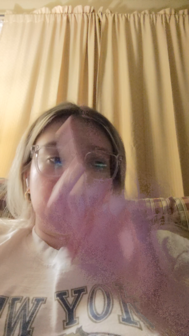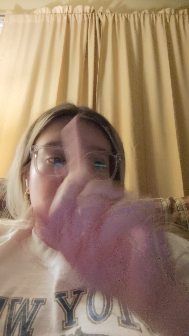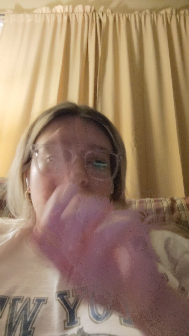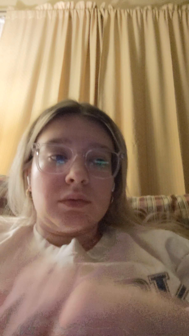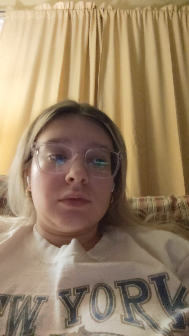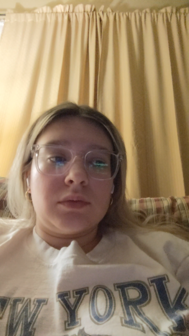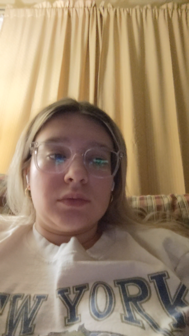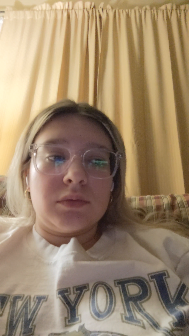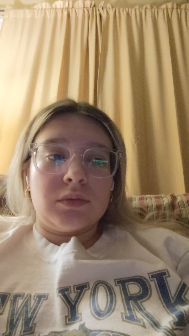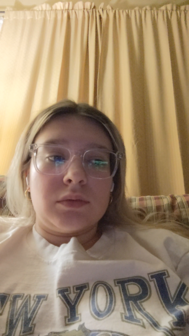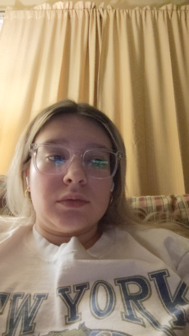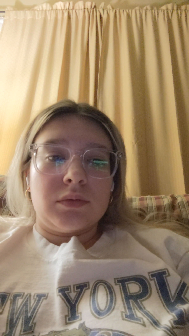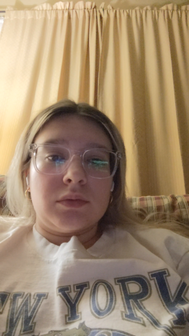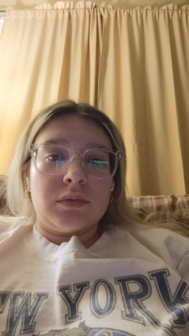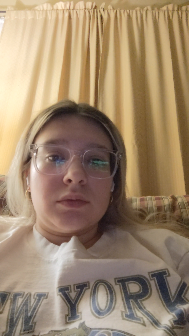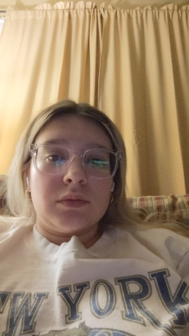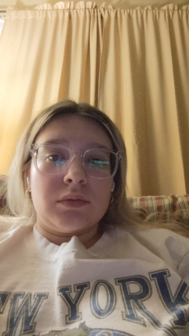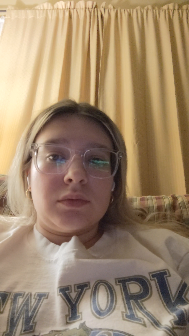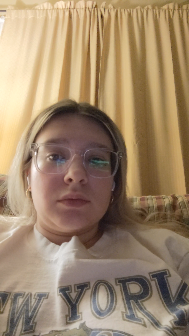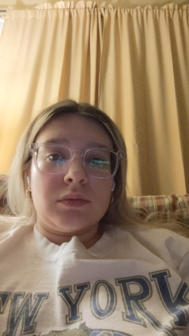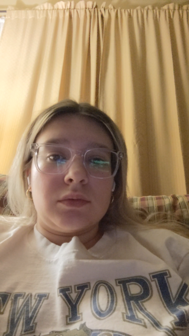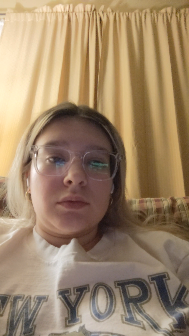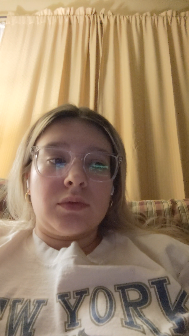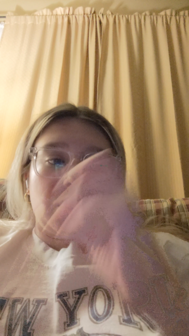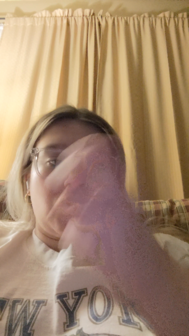hard